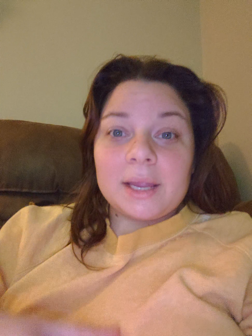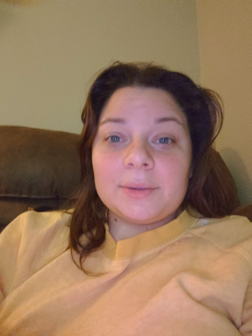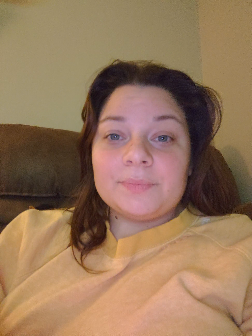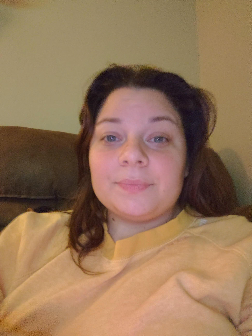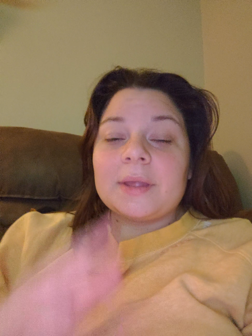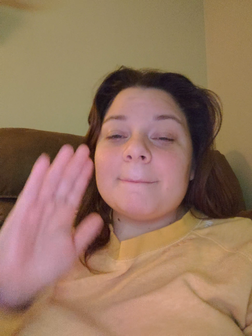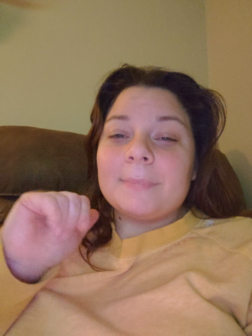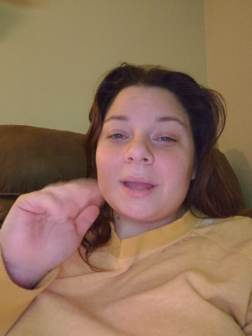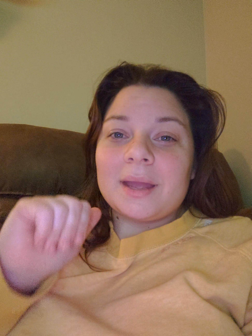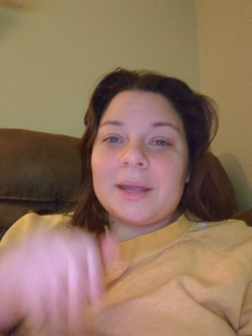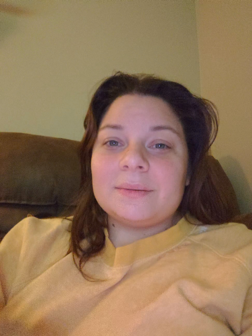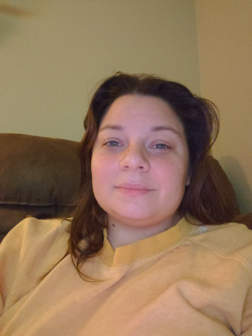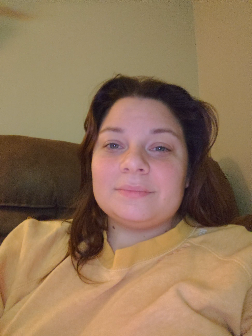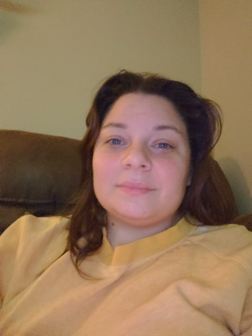bye